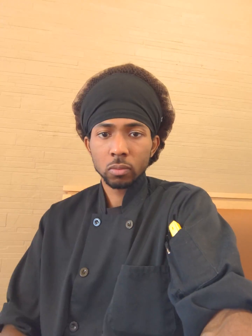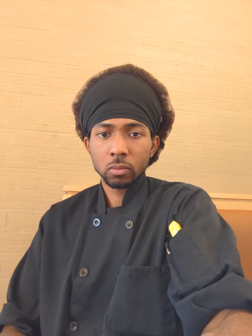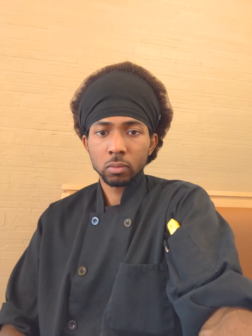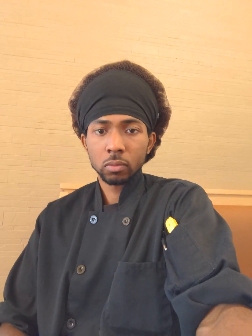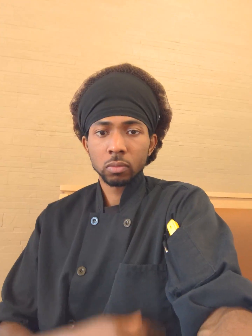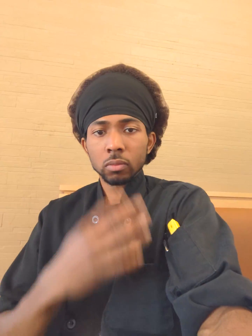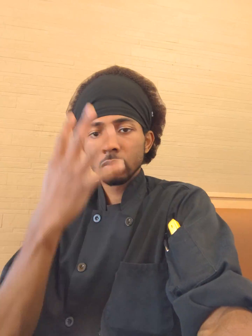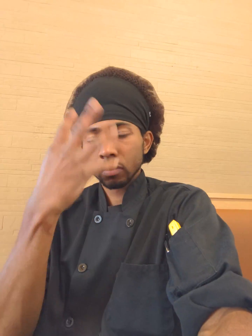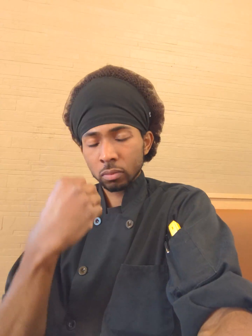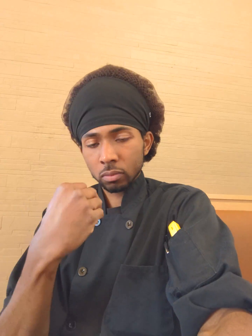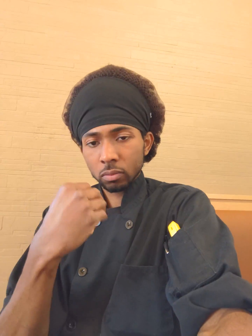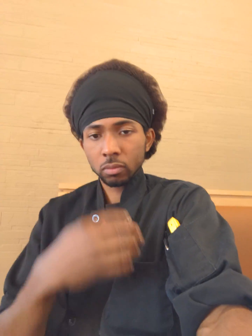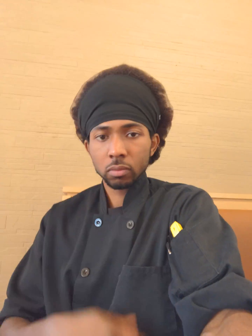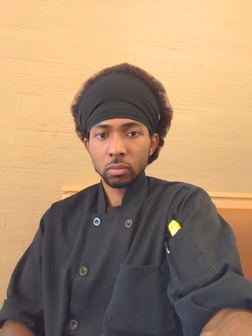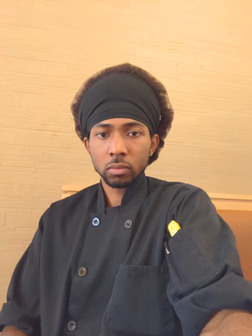asleep